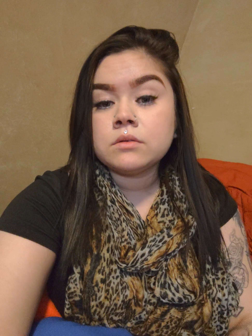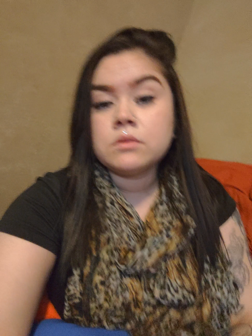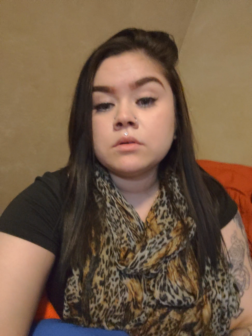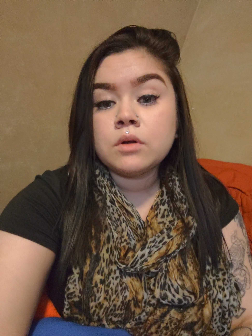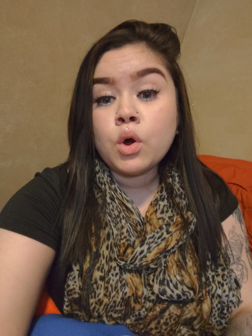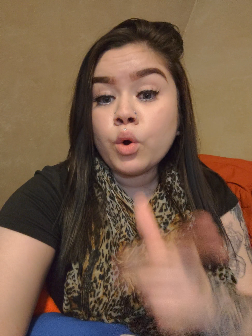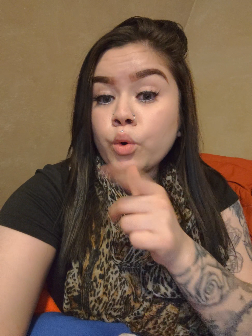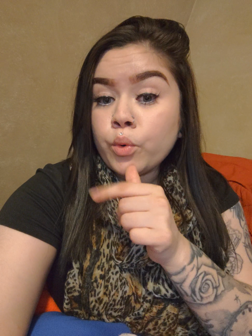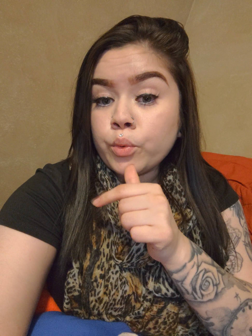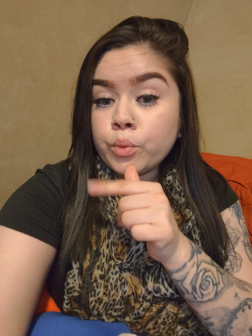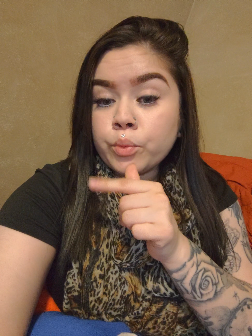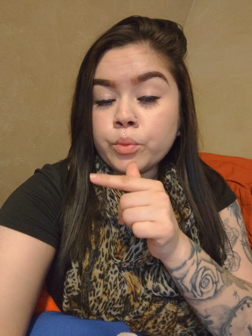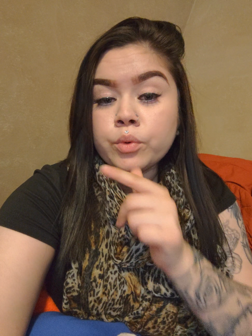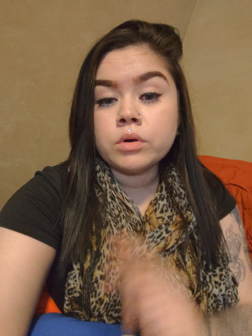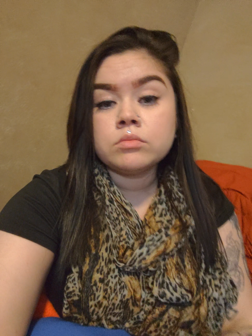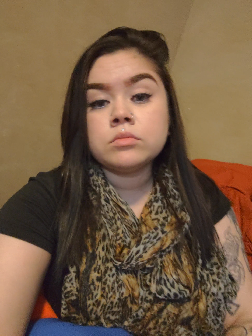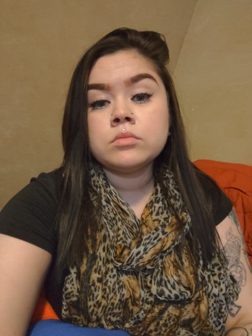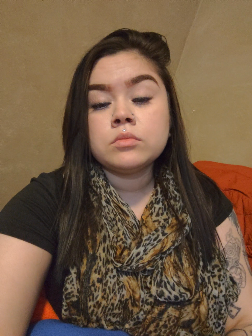who